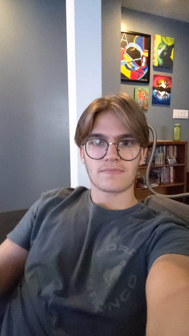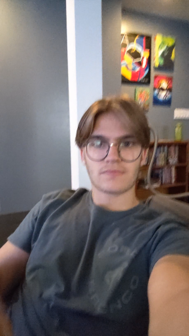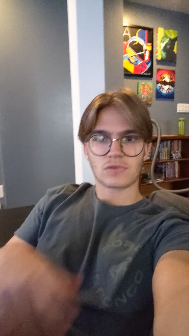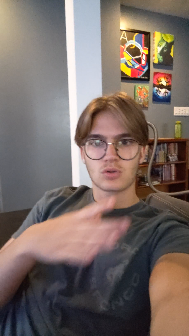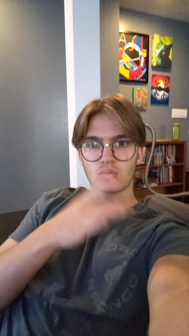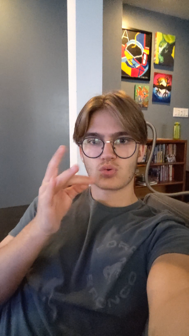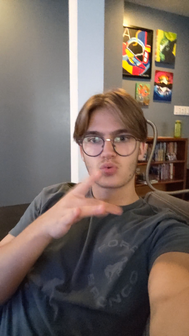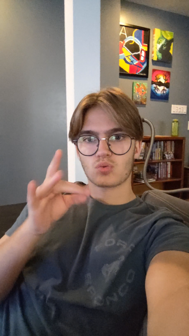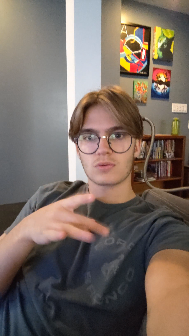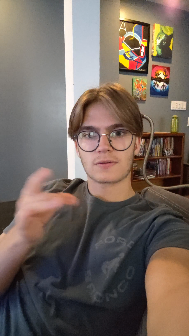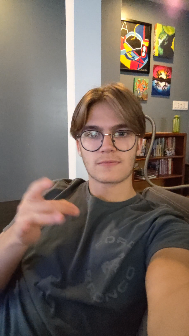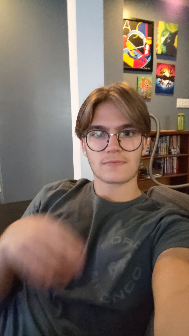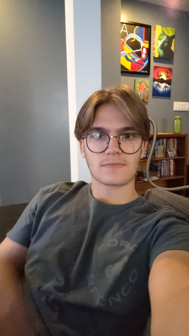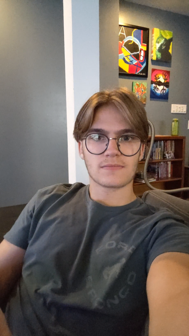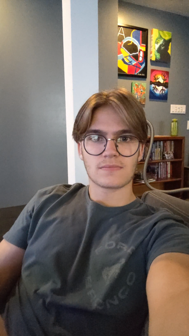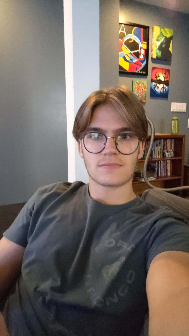choose